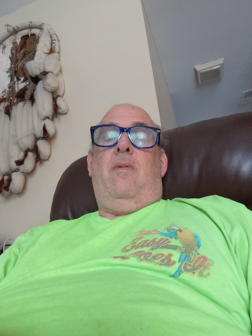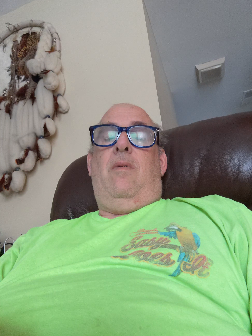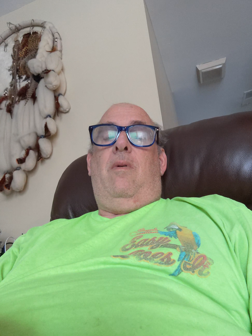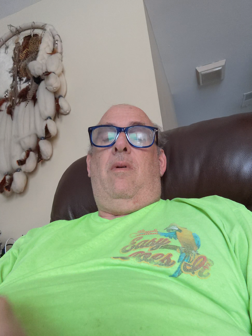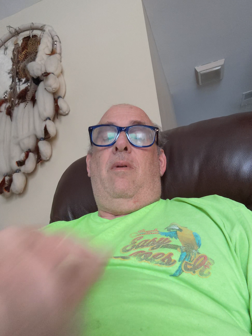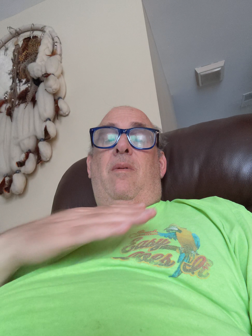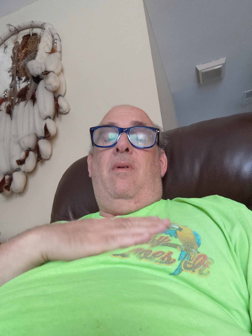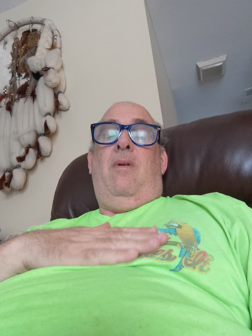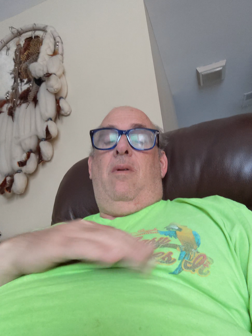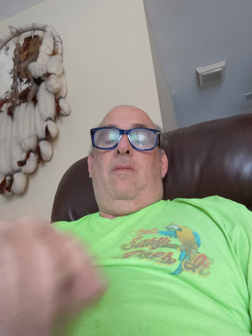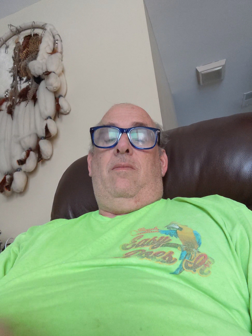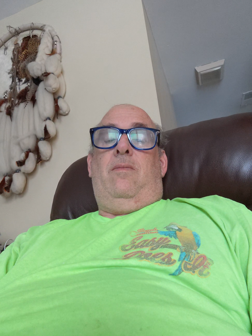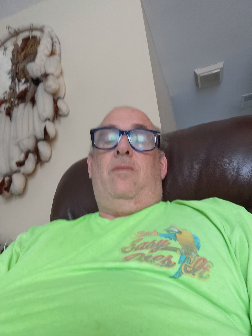please